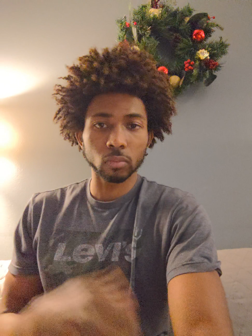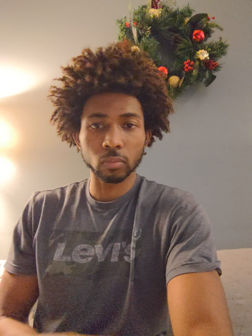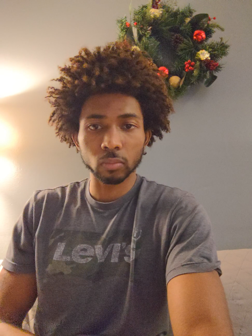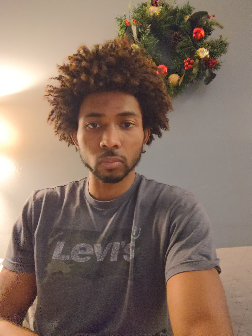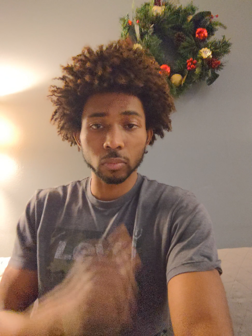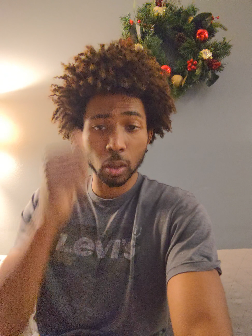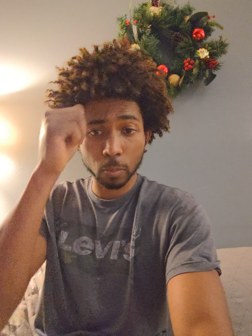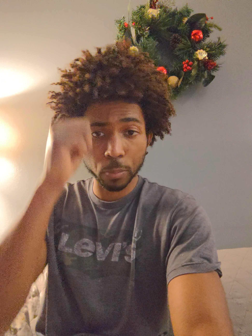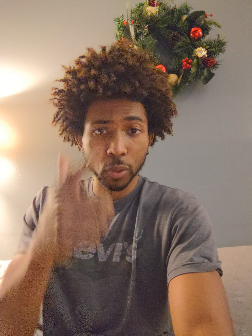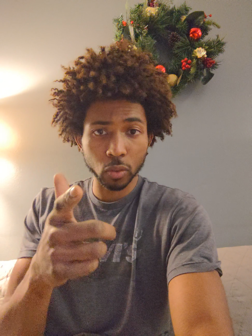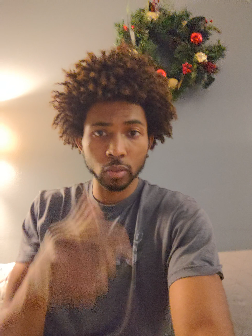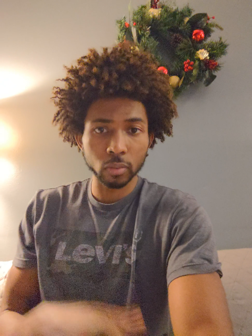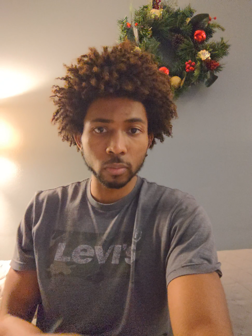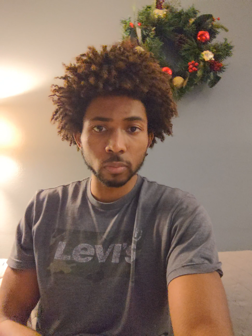brother